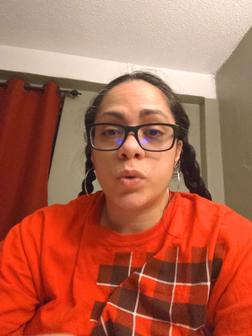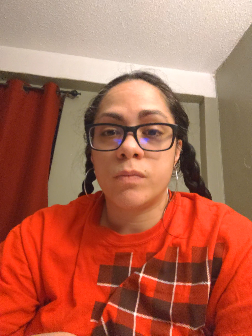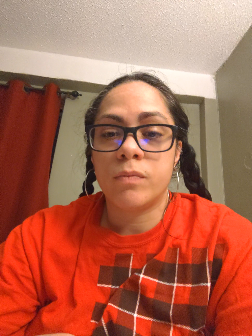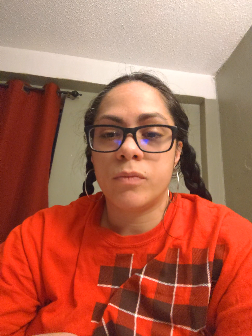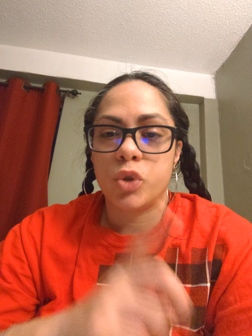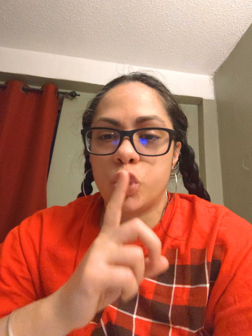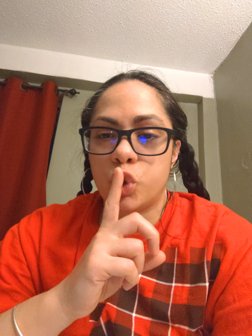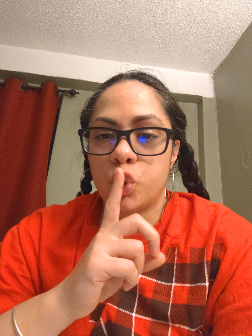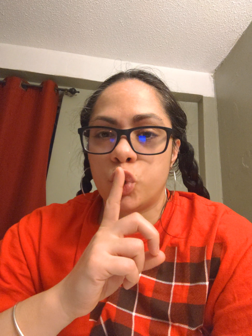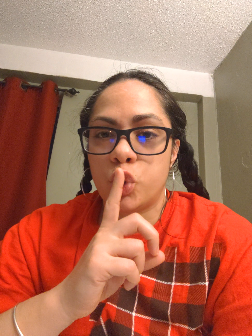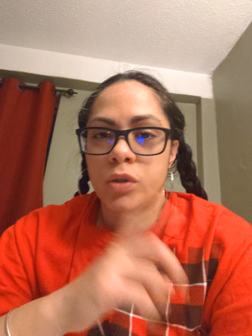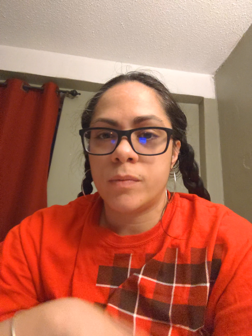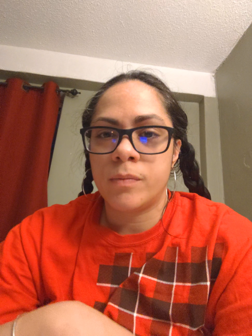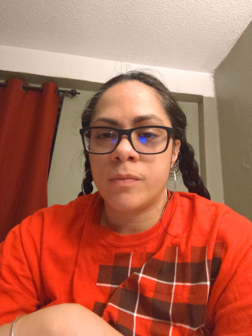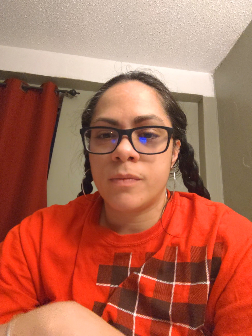shhh